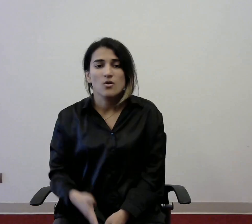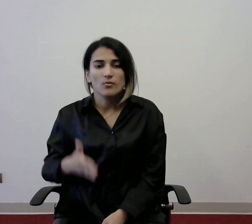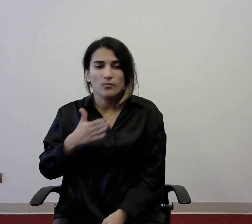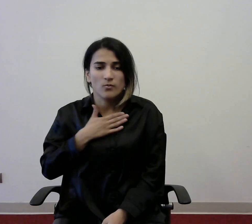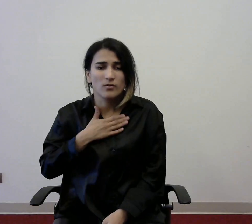mən